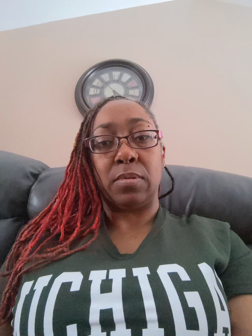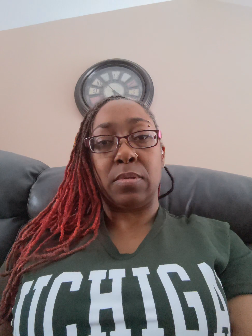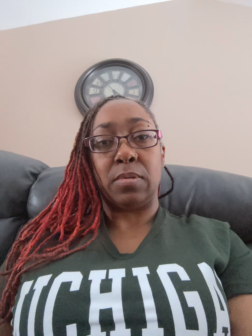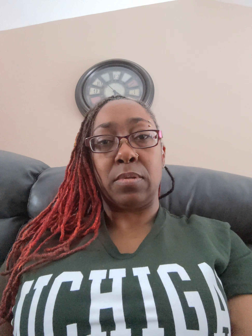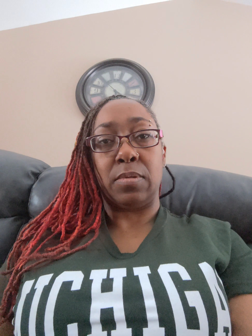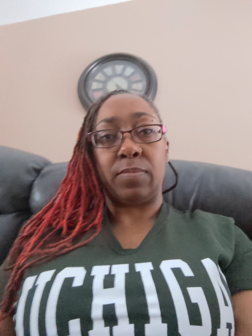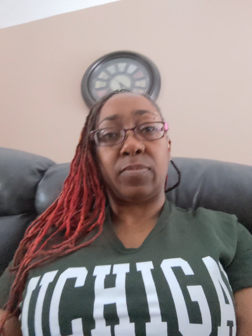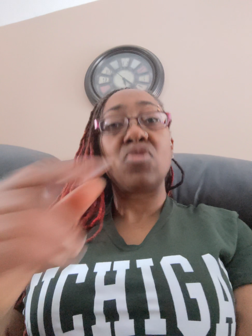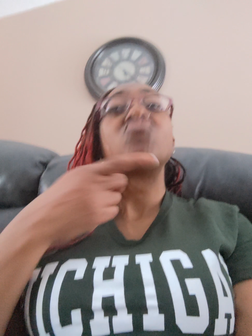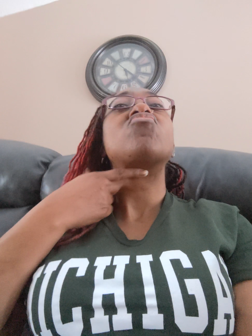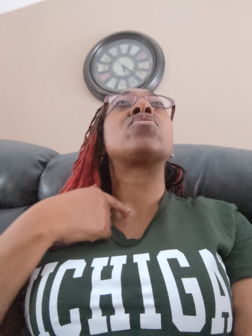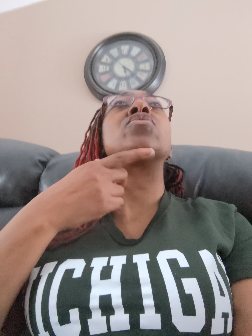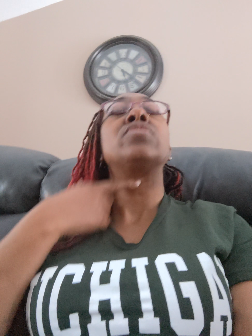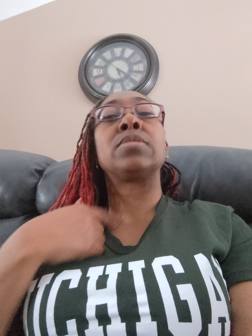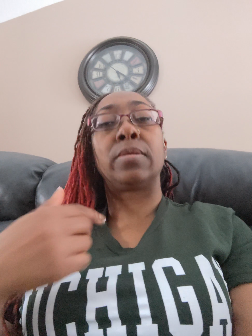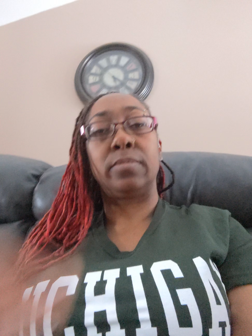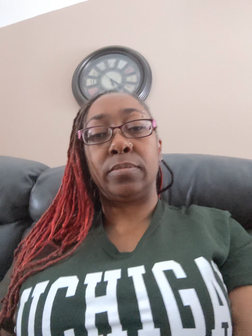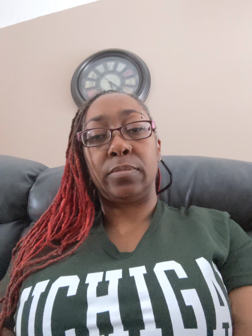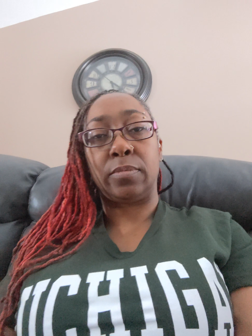thirsty